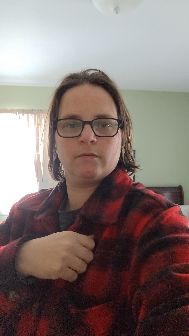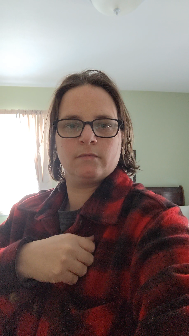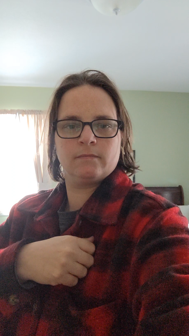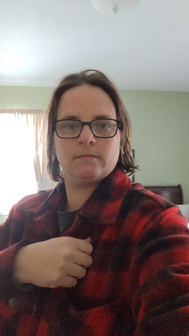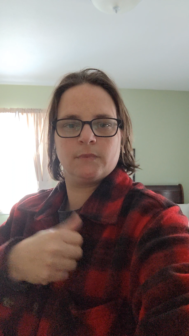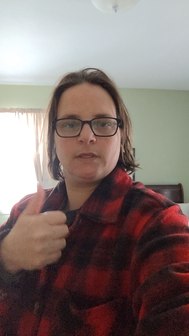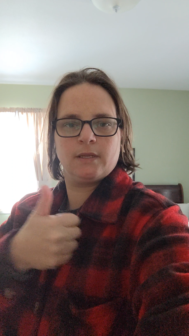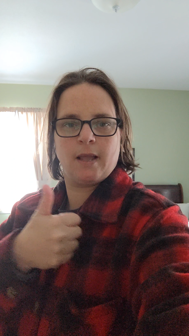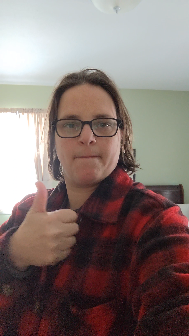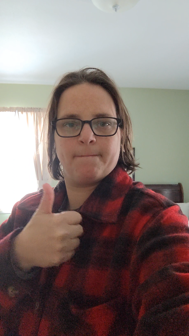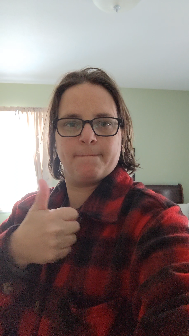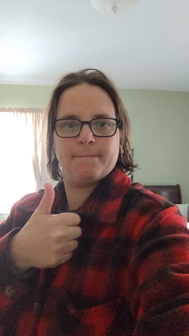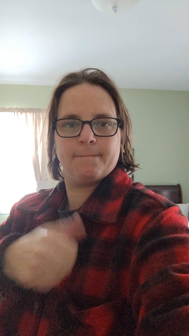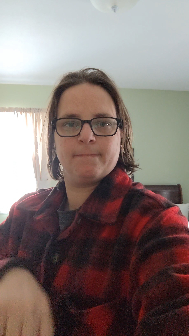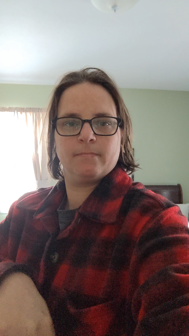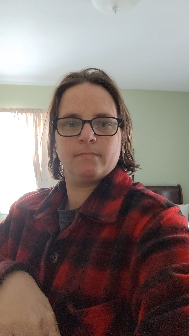game